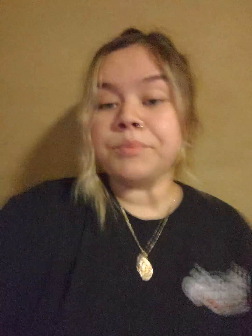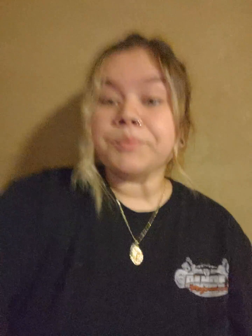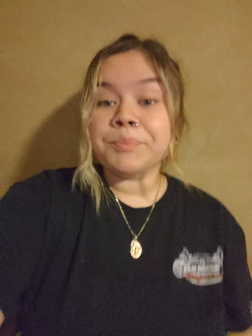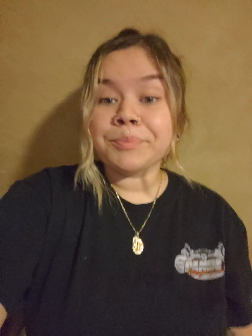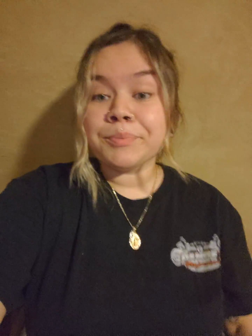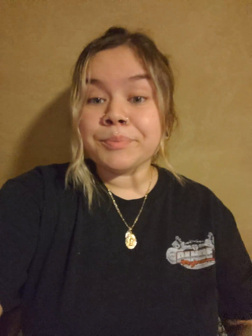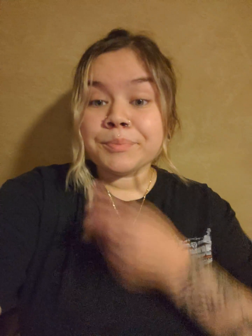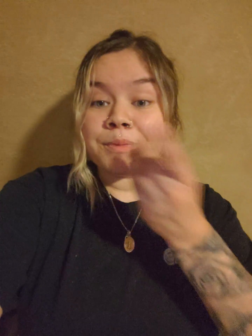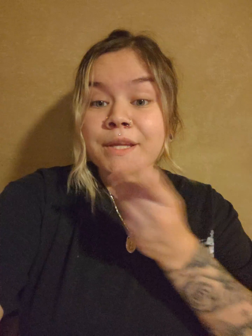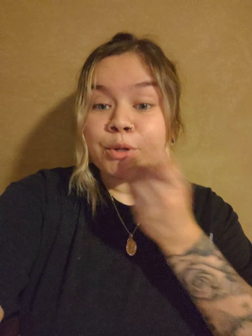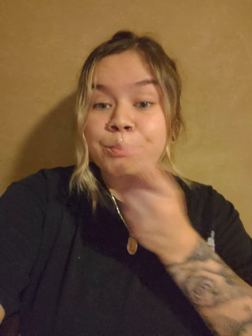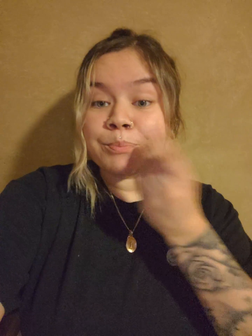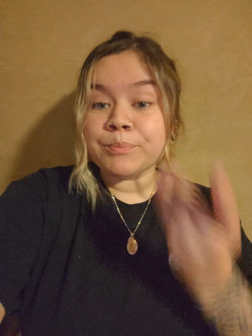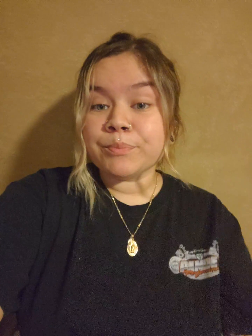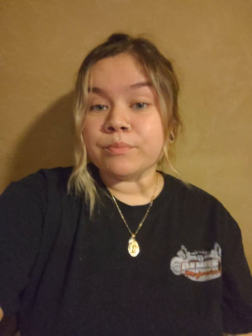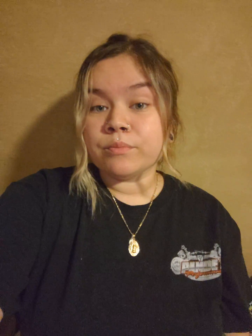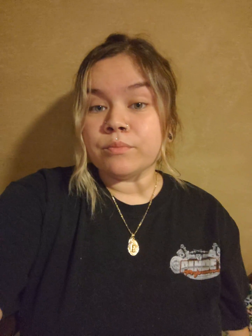dinner